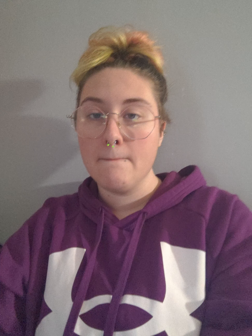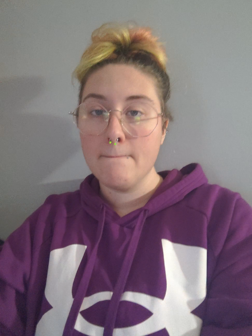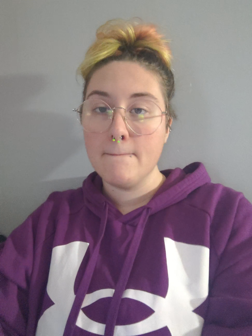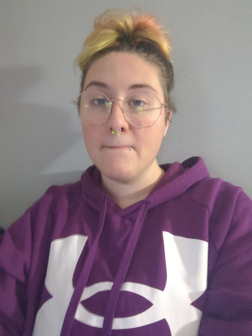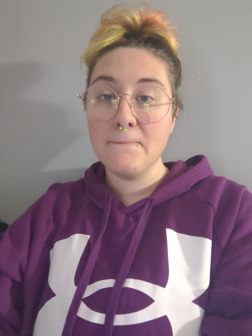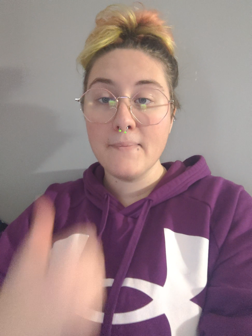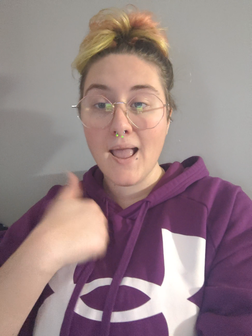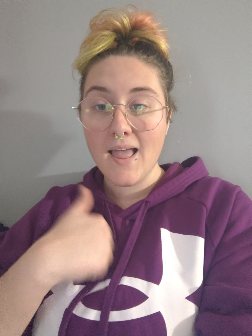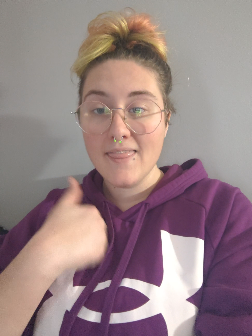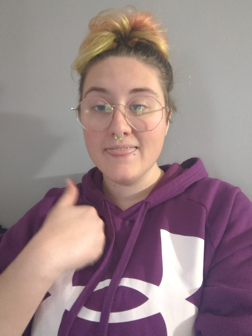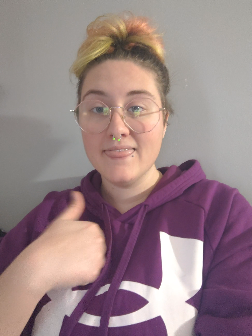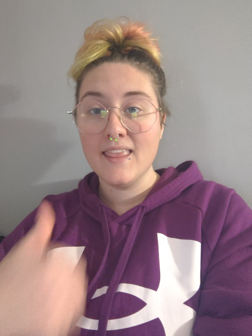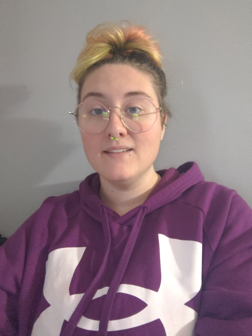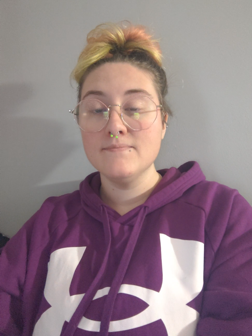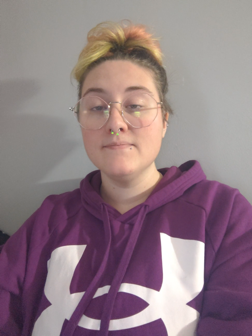bath